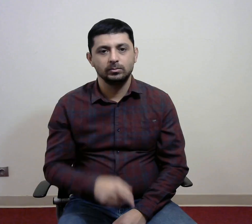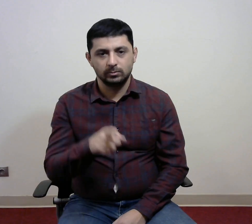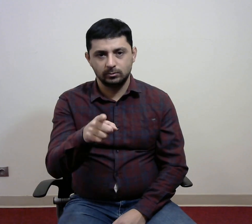sən